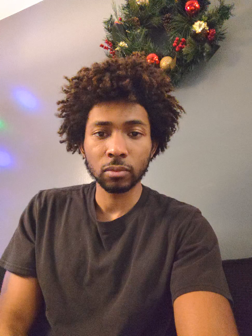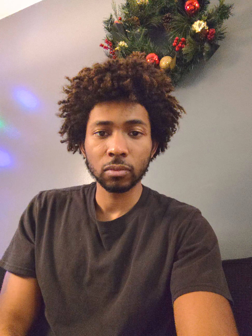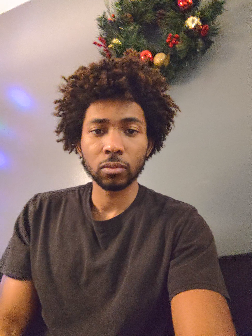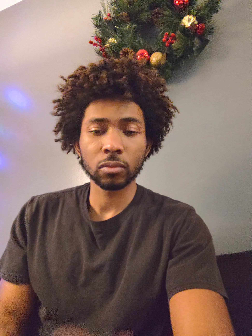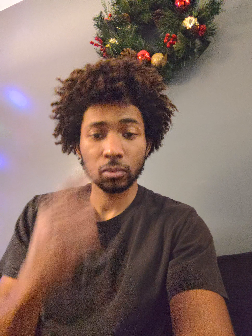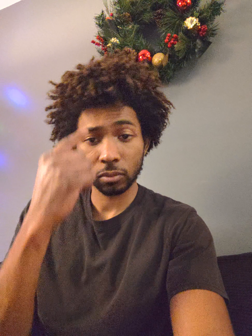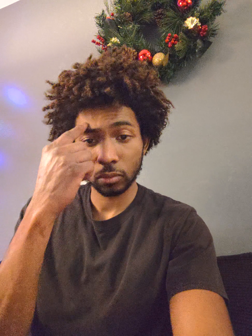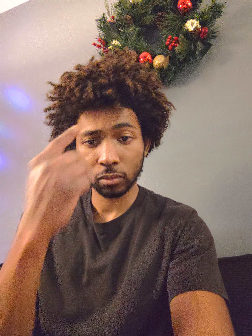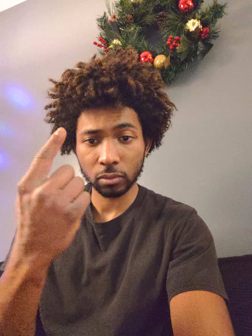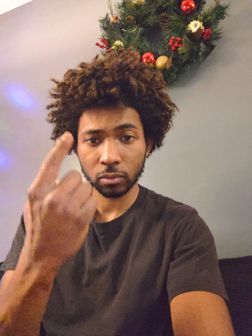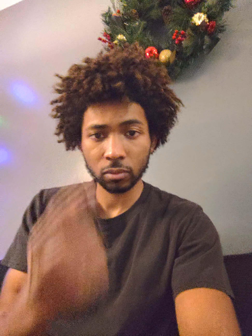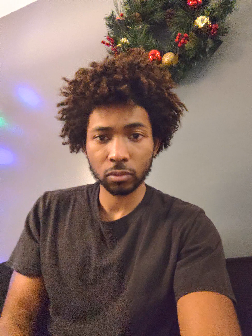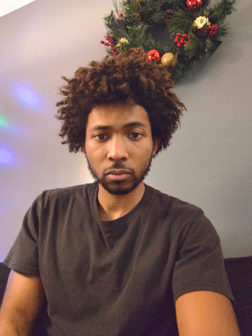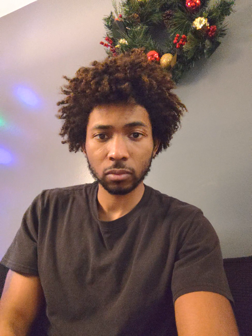penny